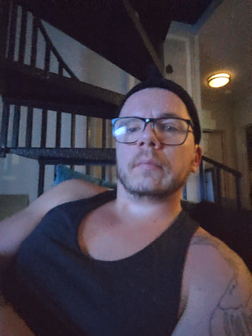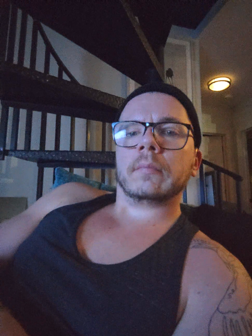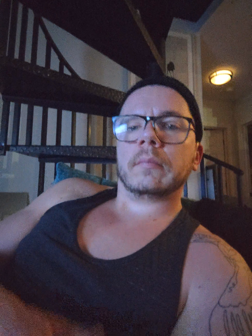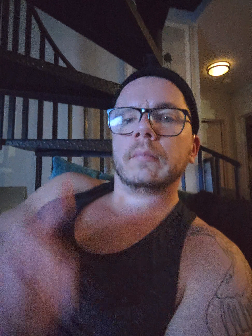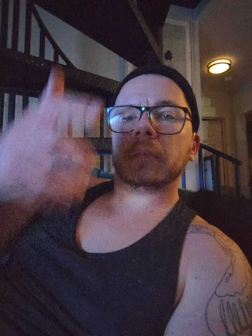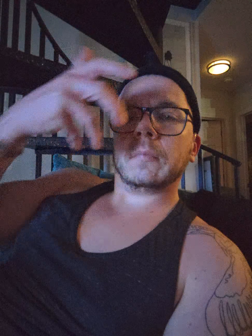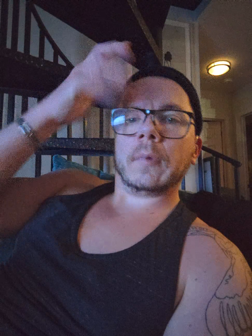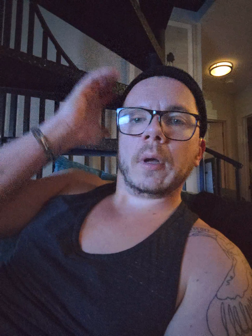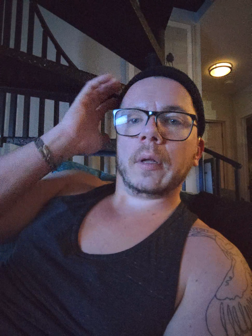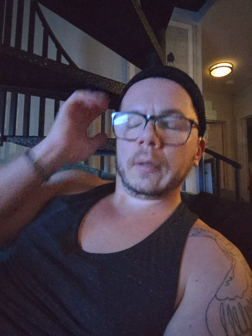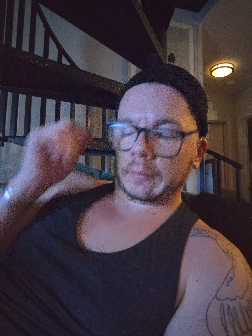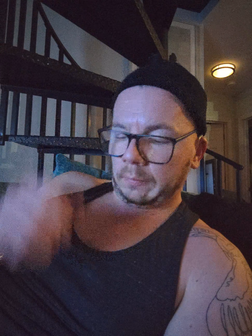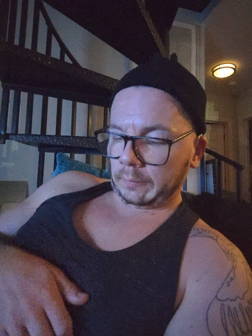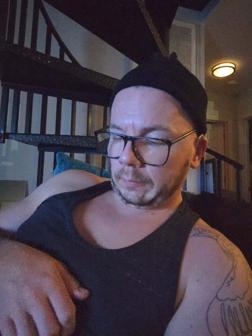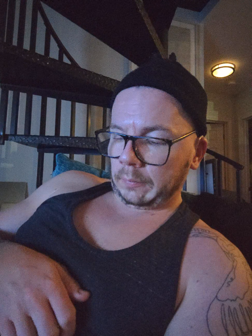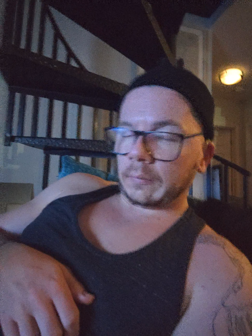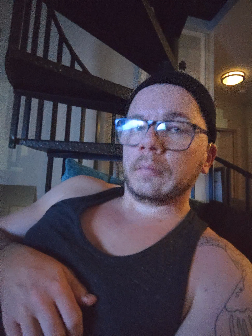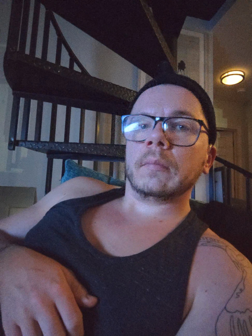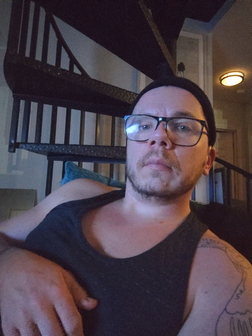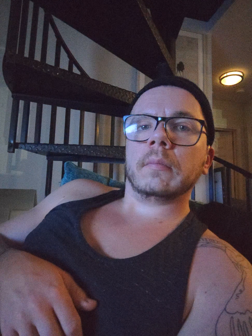lion